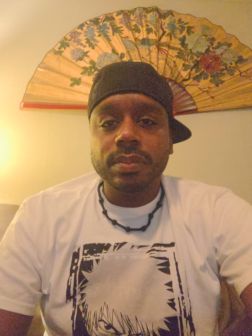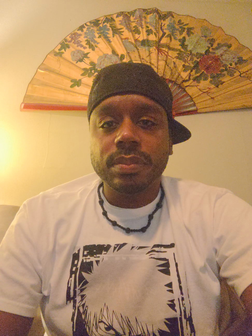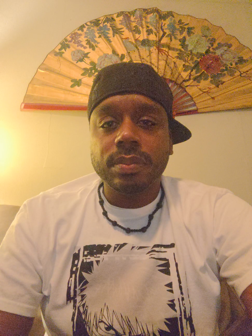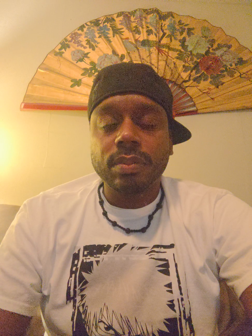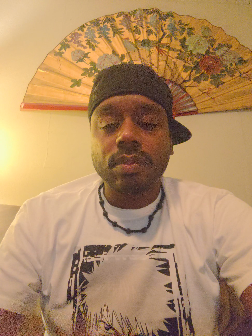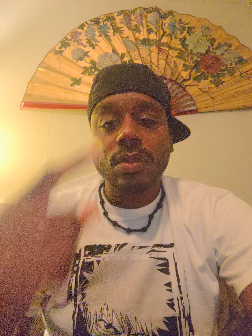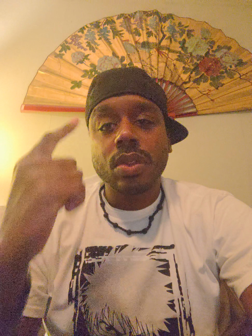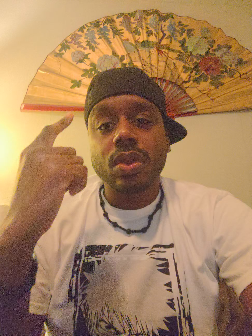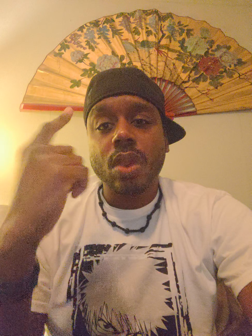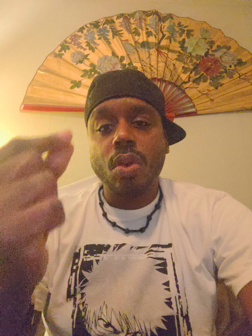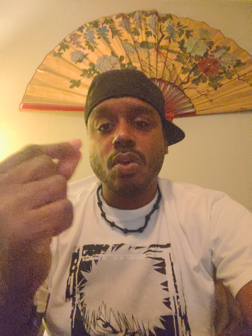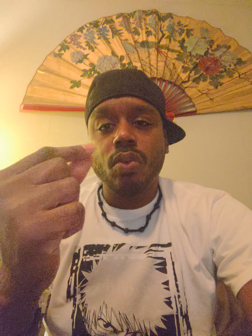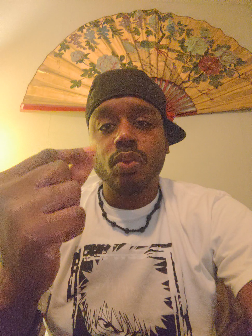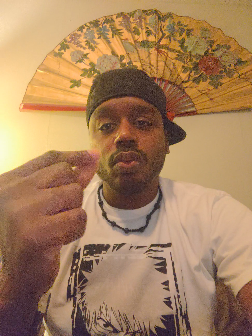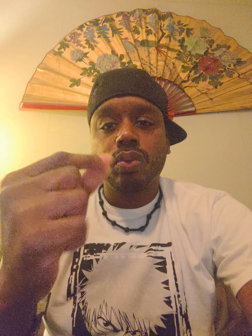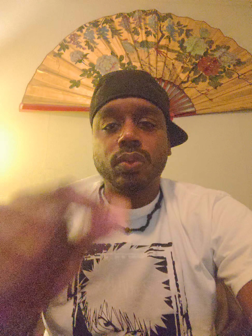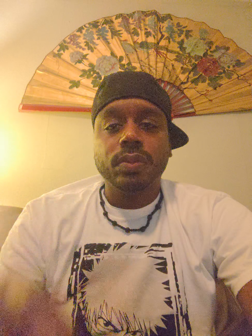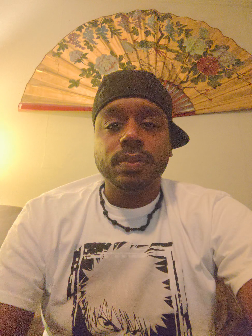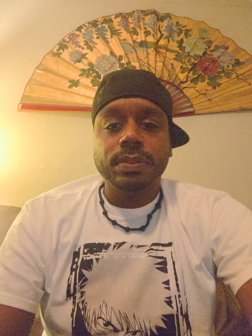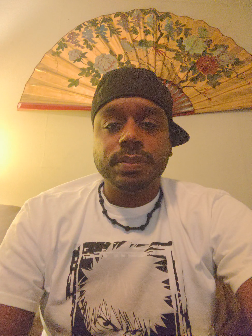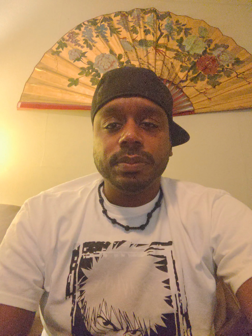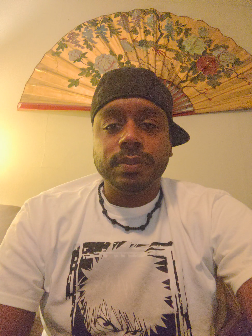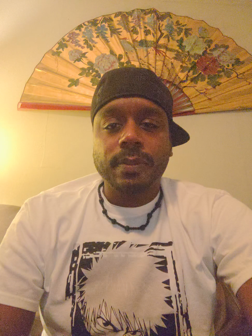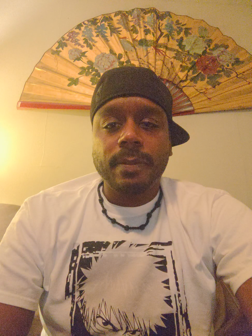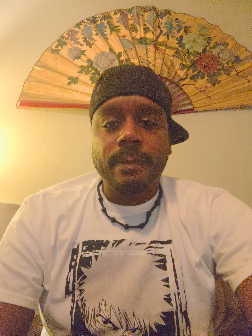go